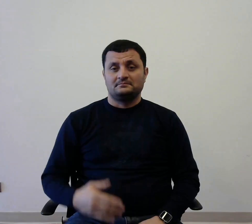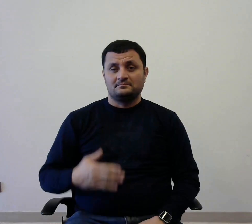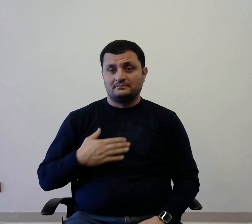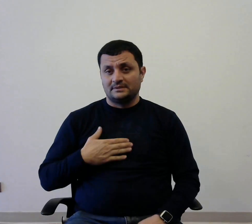mənim